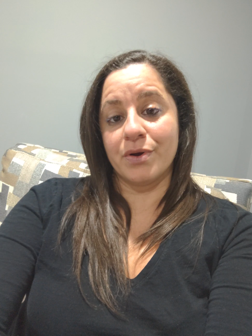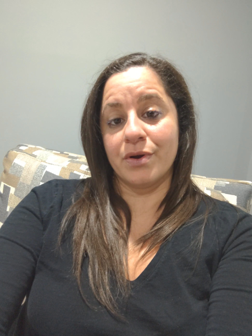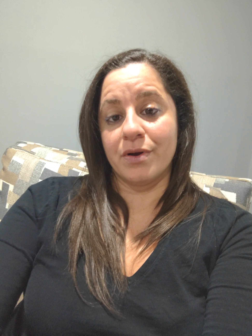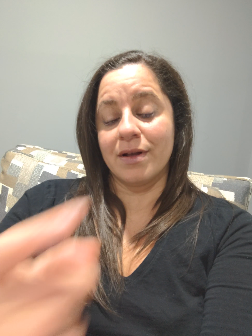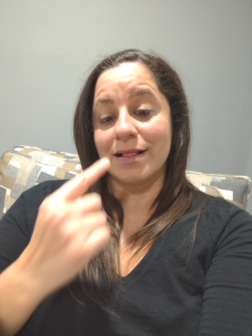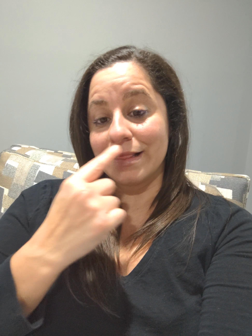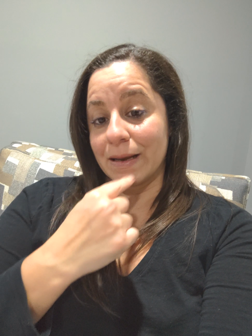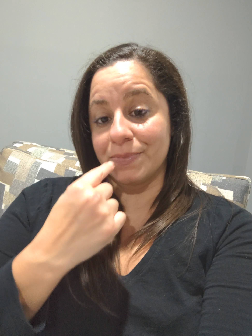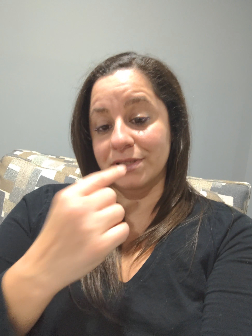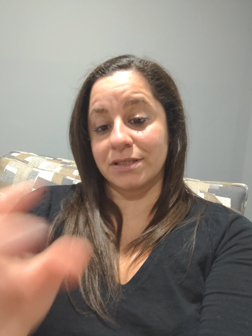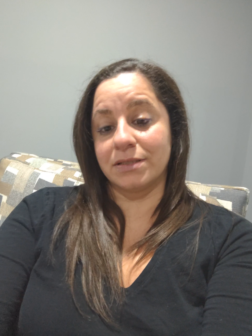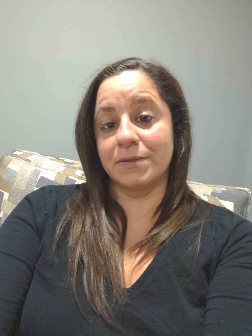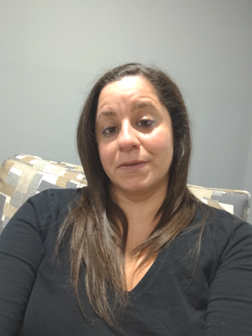lips